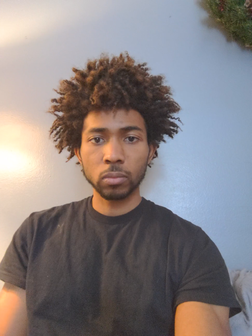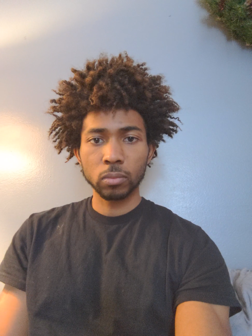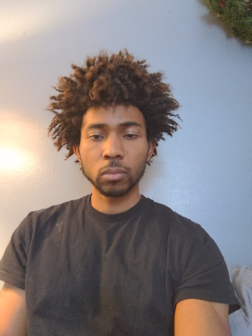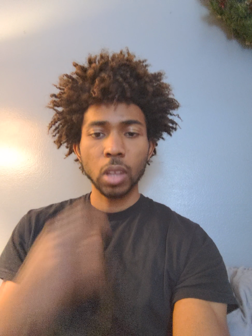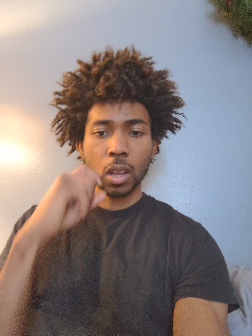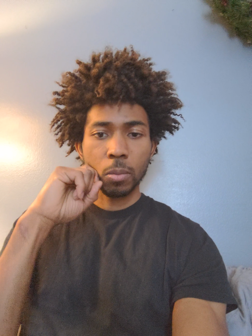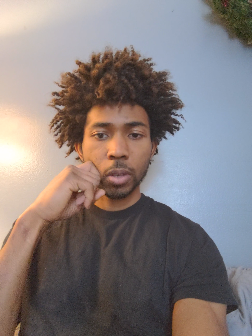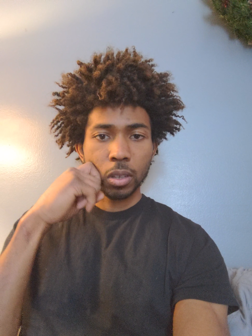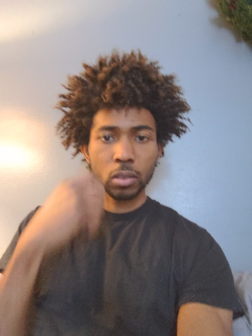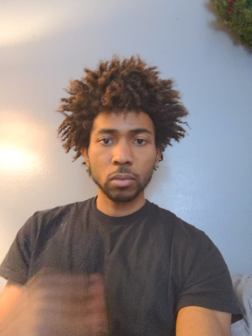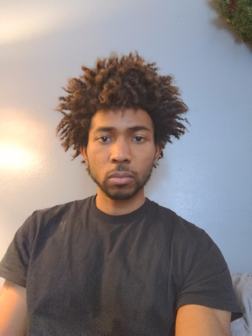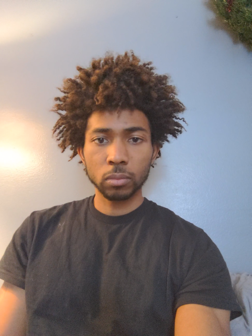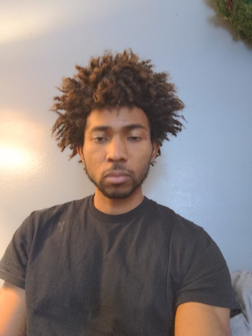apple